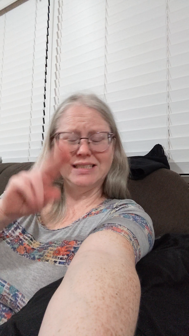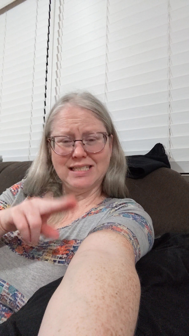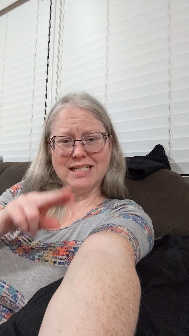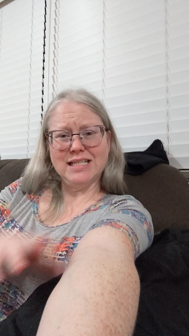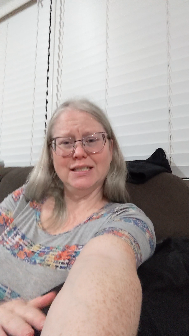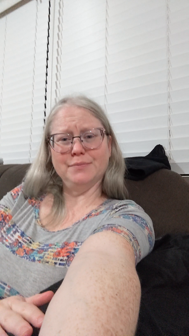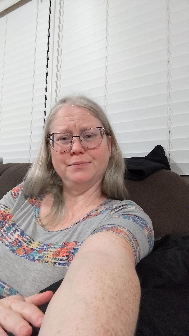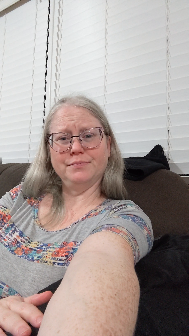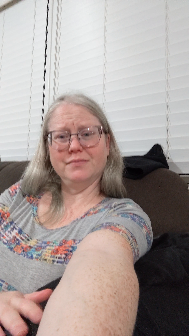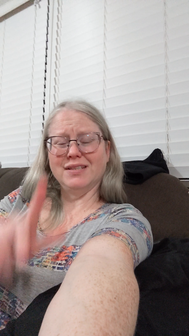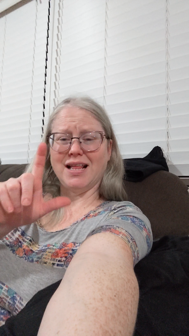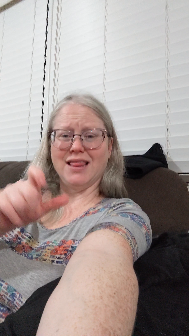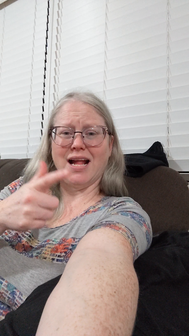leg